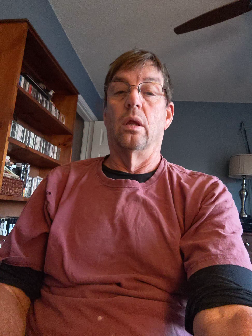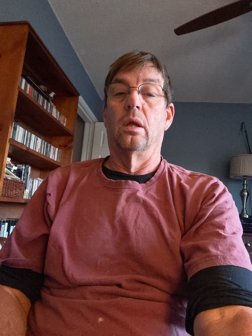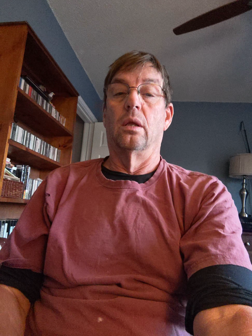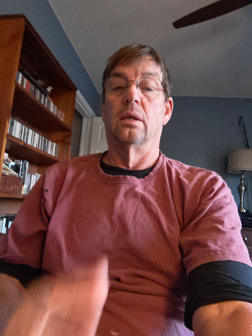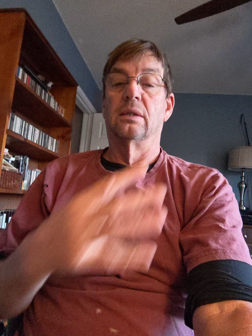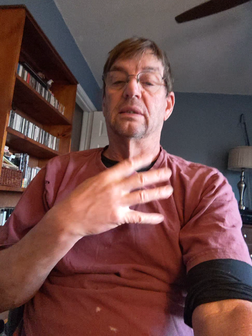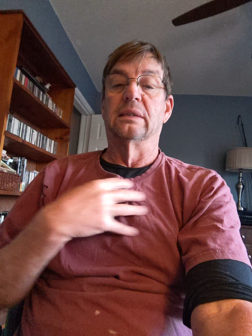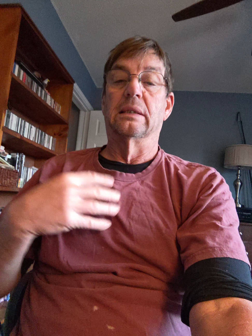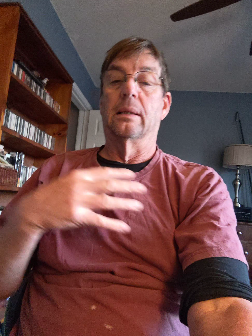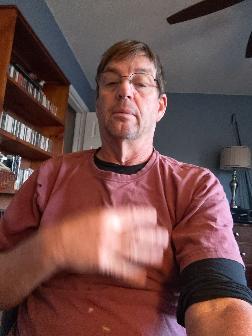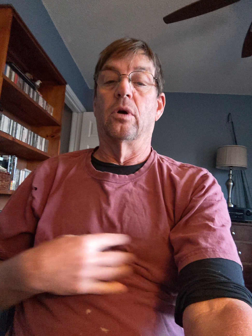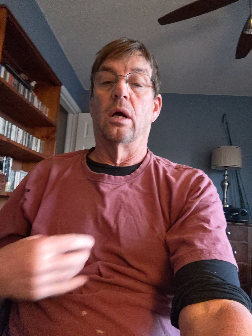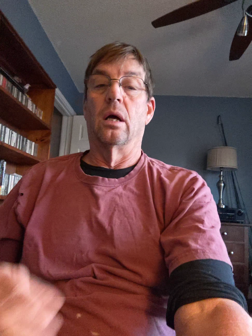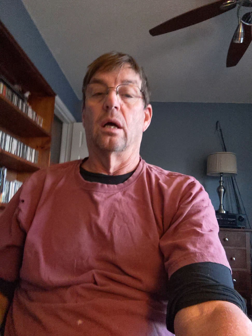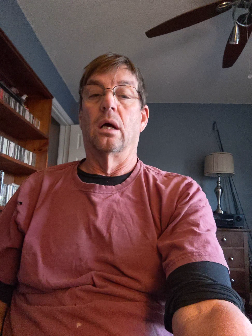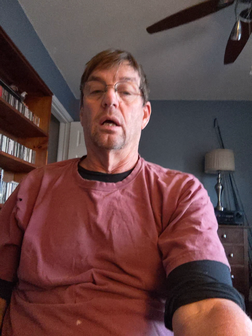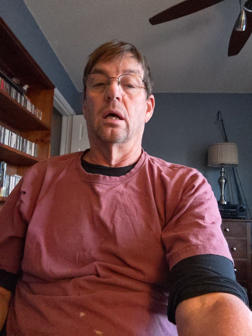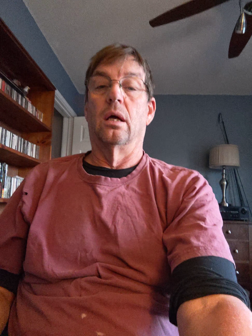zebra